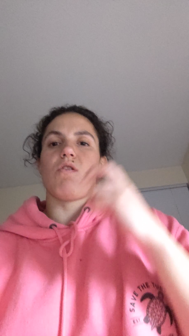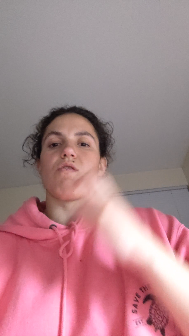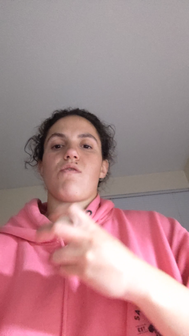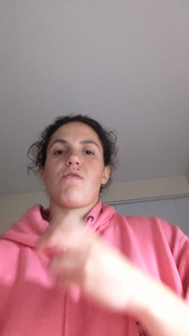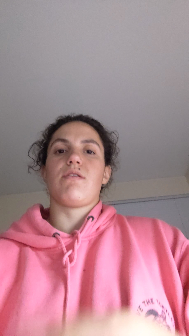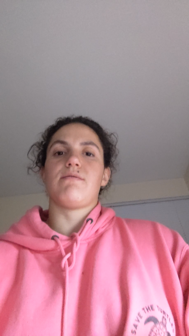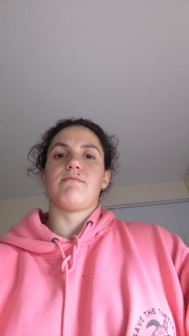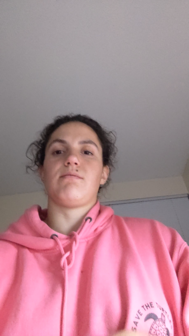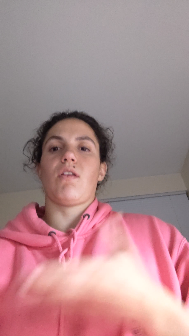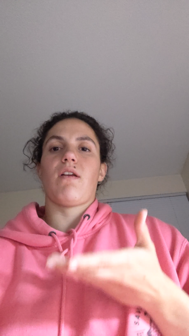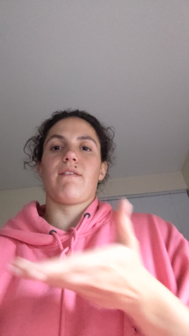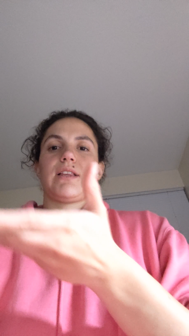oven